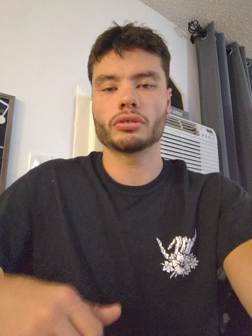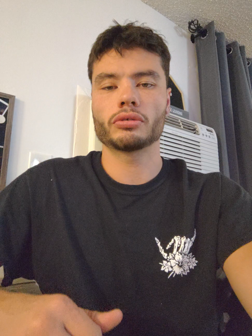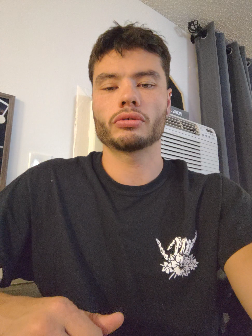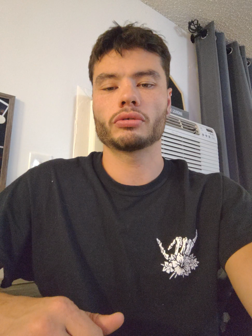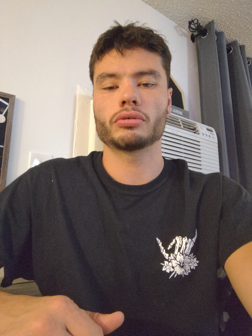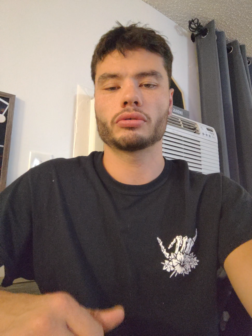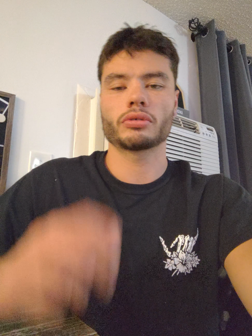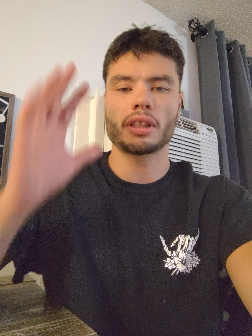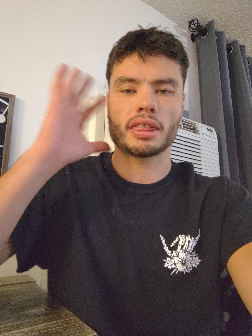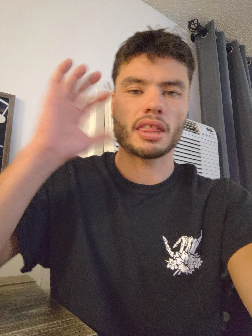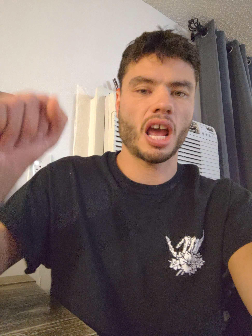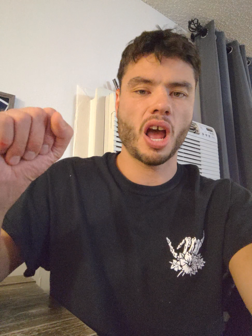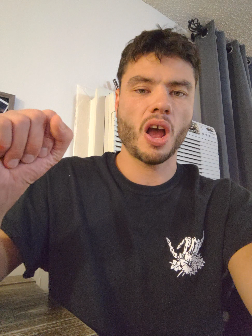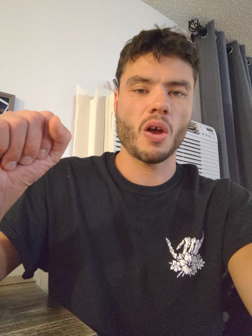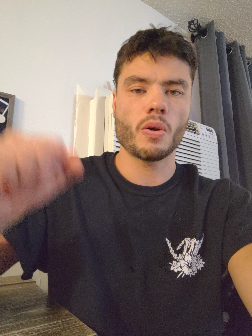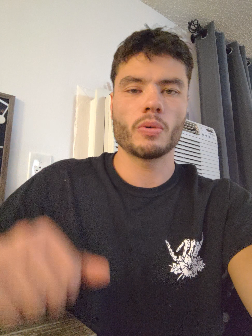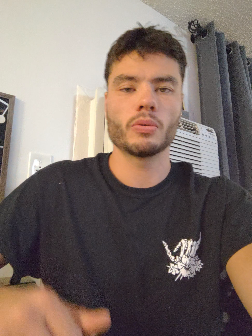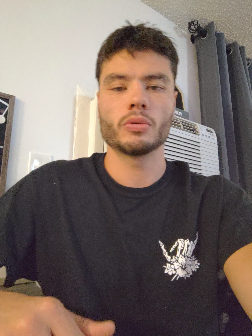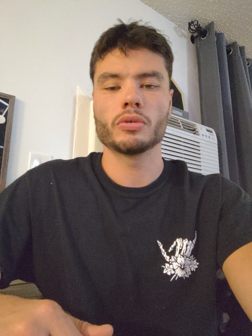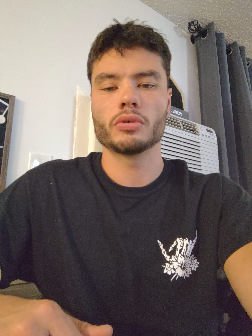loud